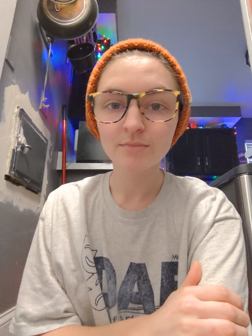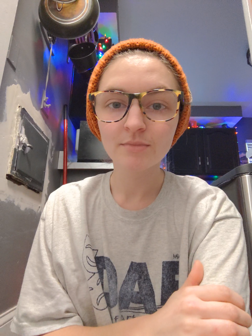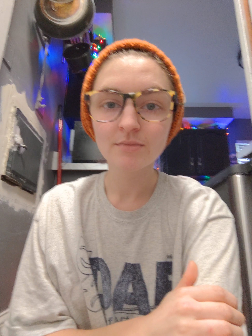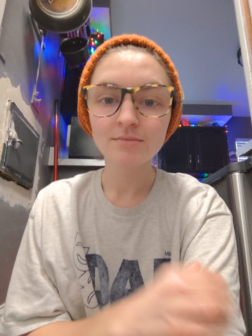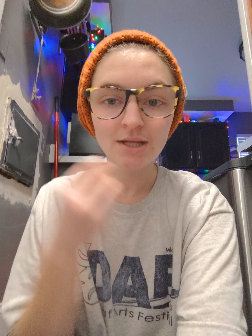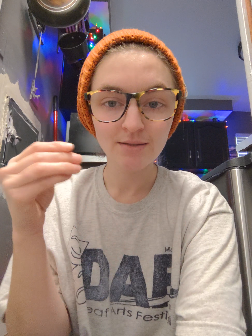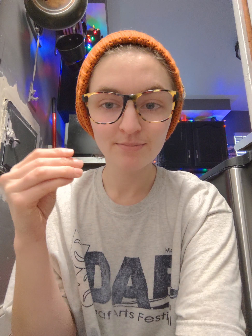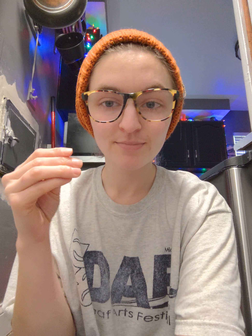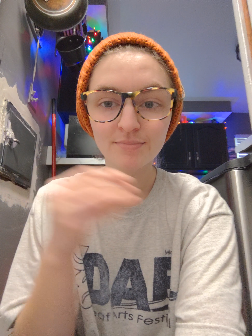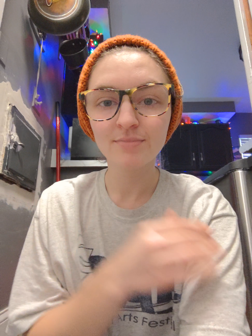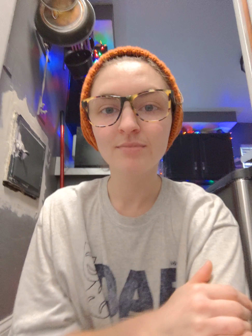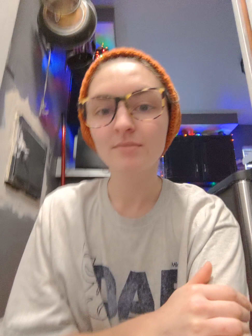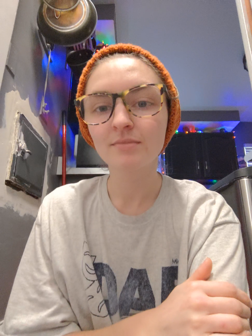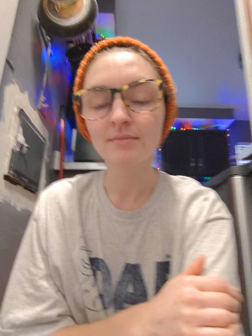store